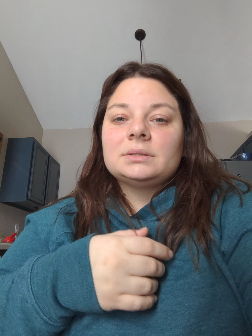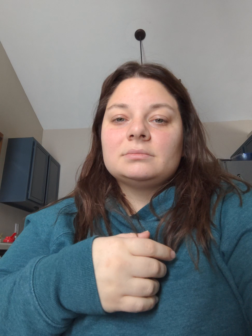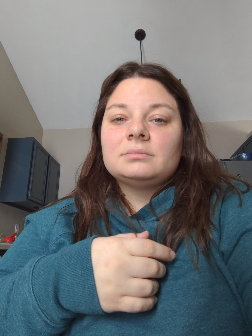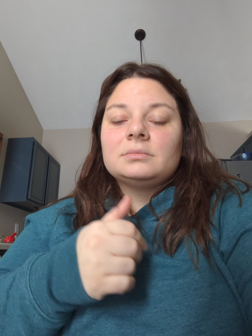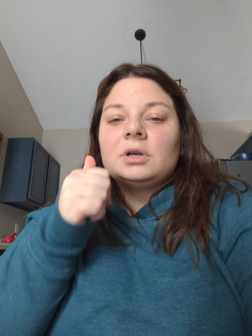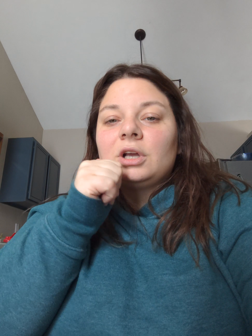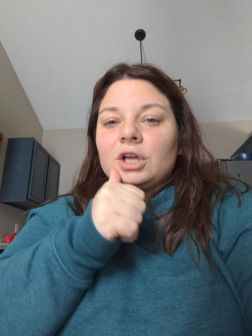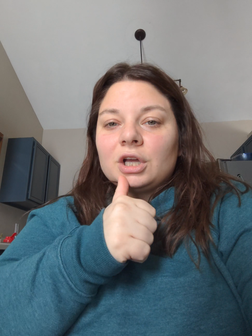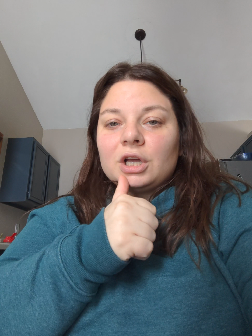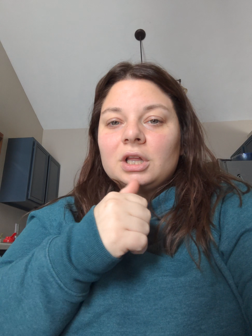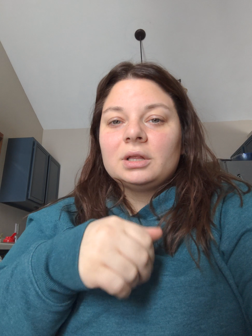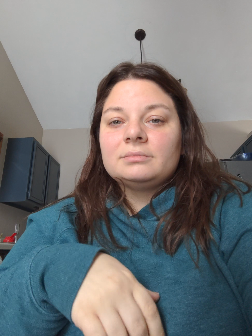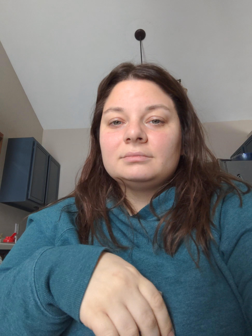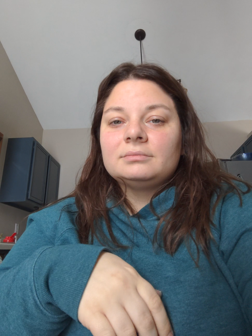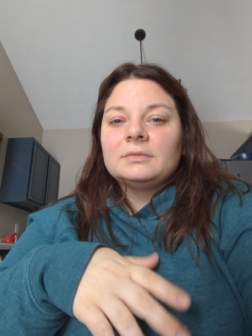girl